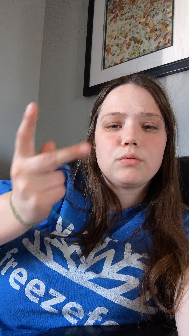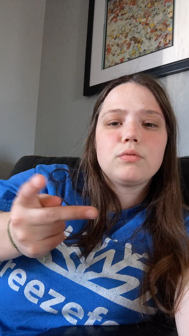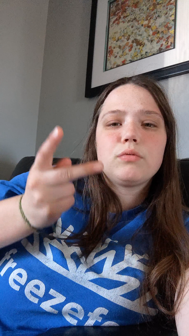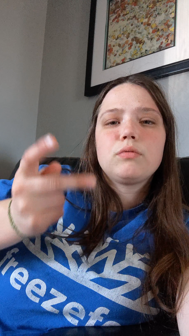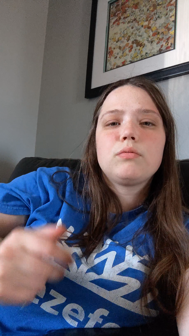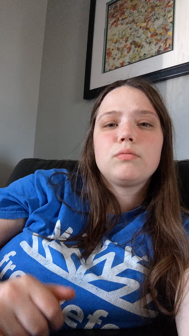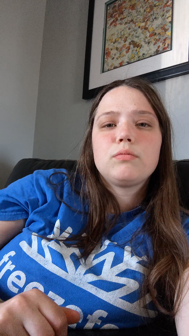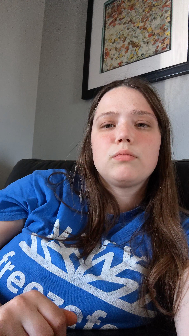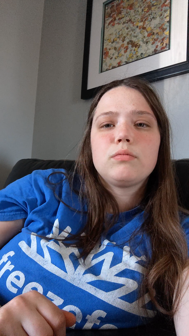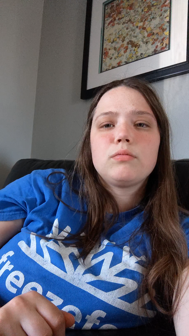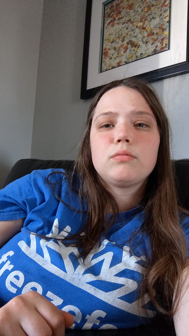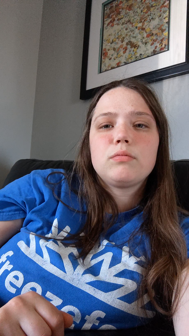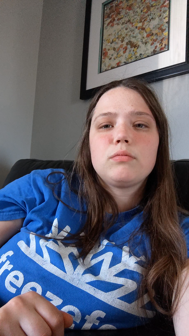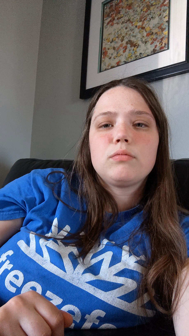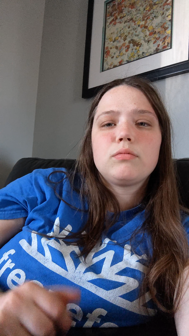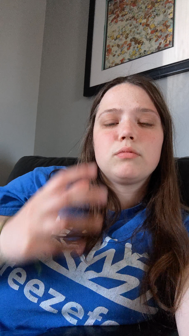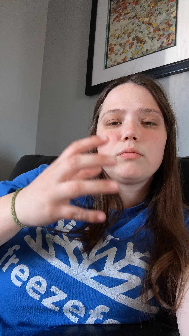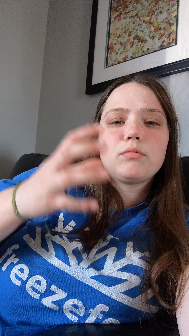much